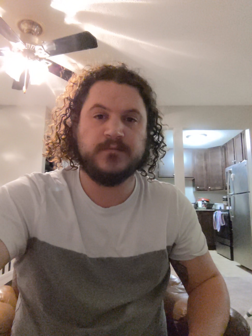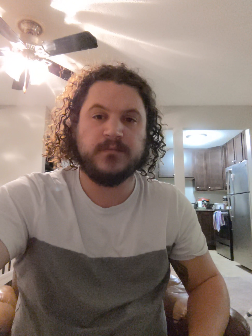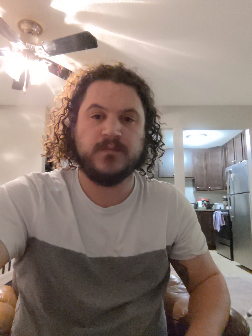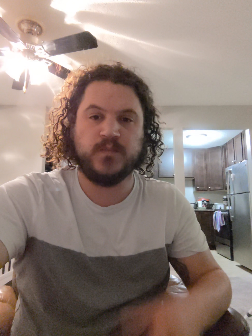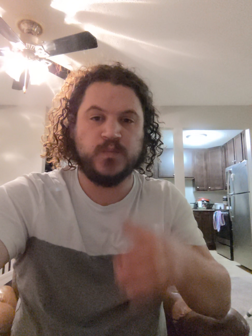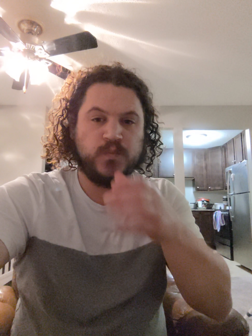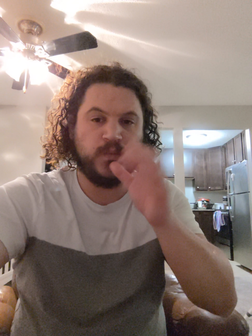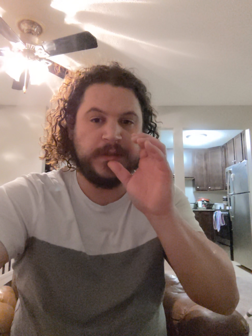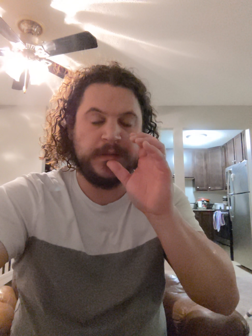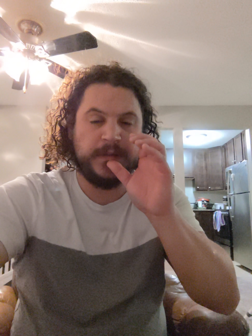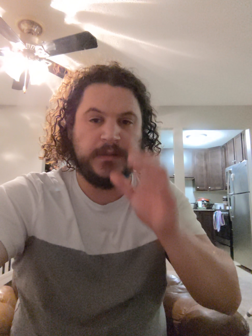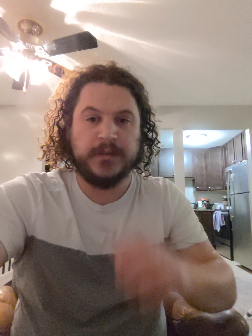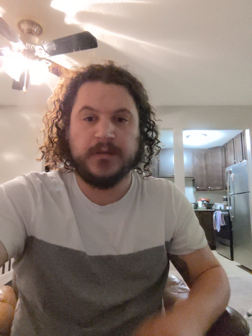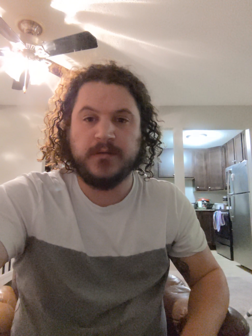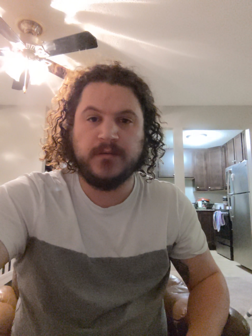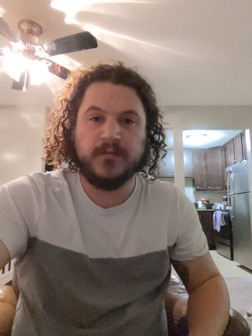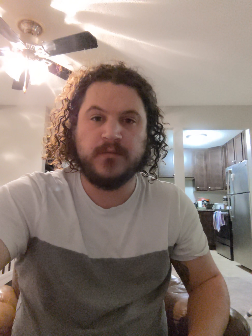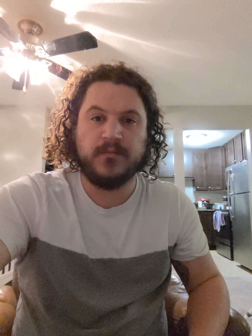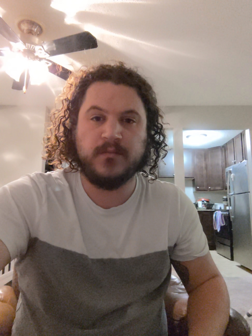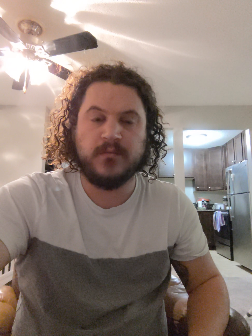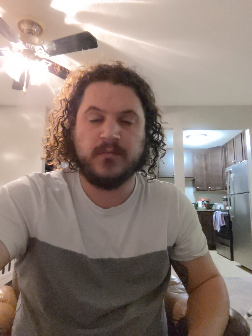drink